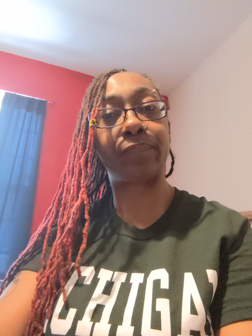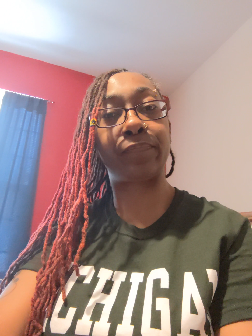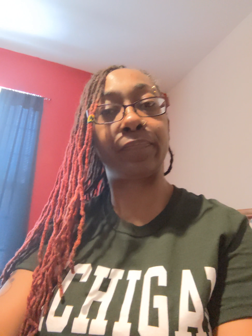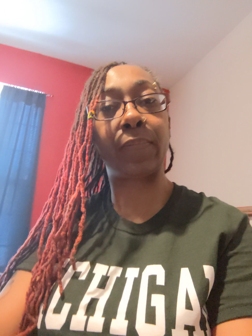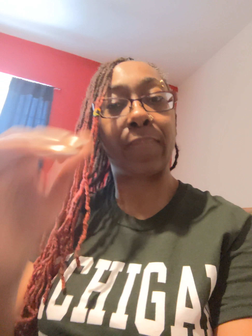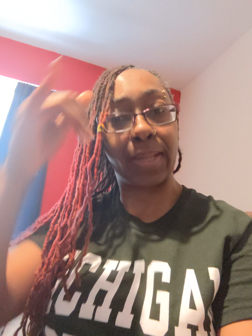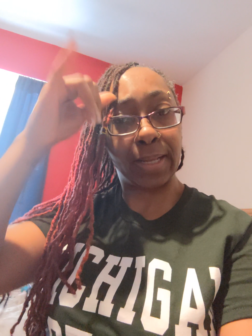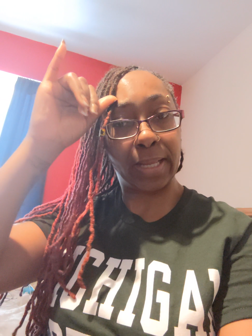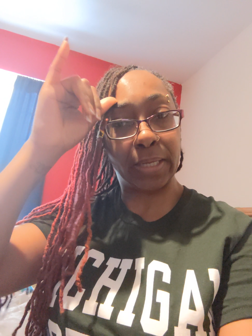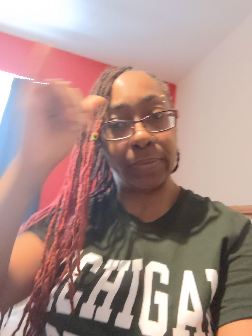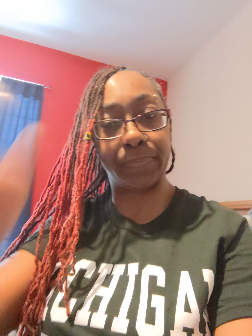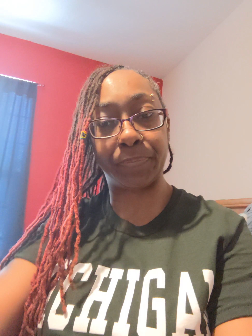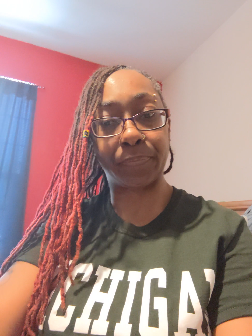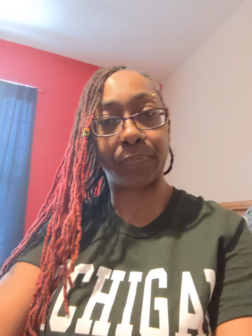cow